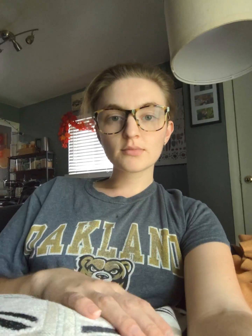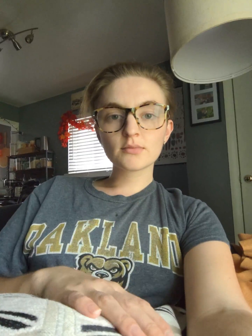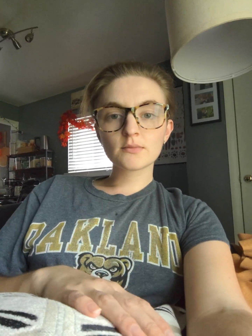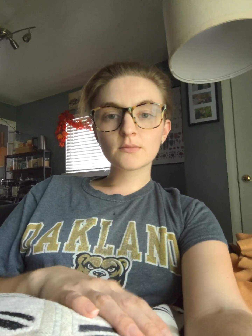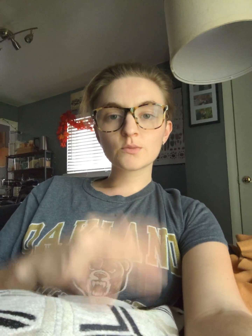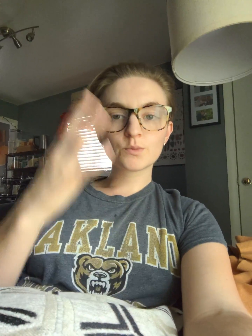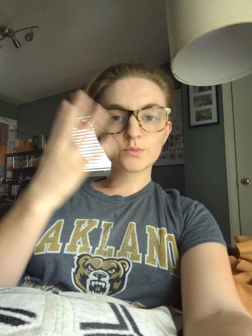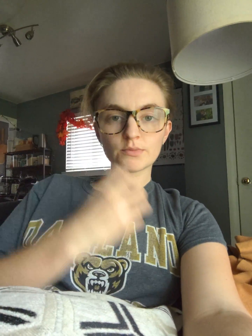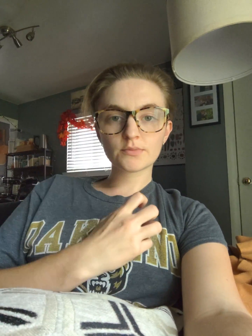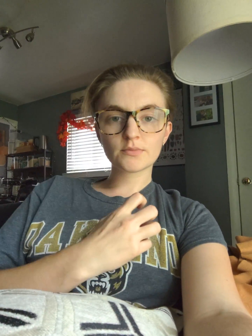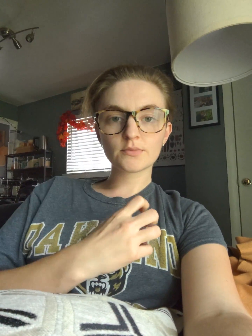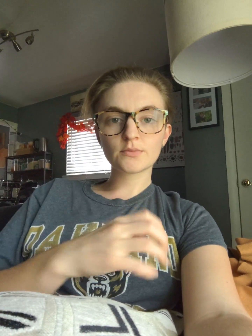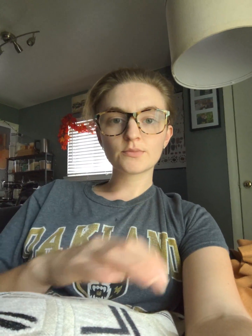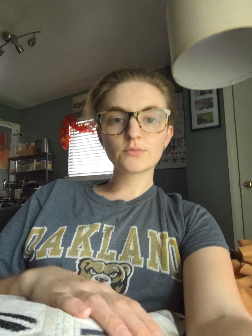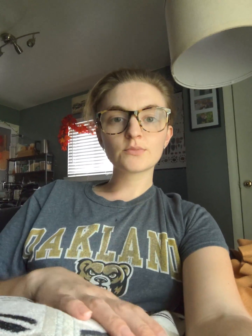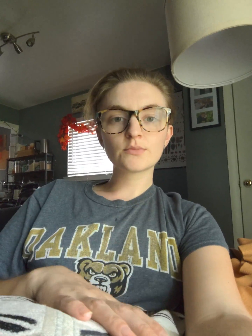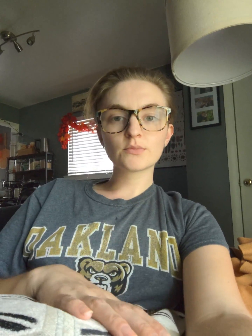dark